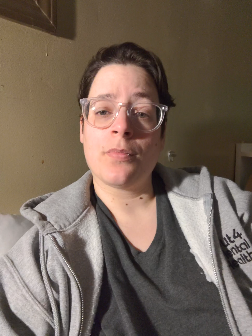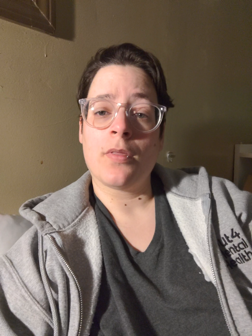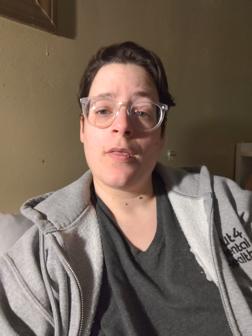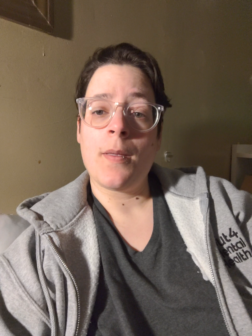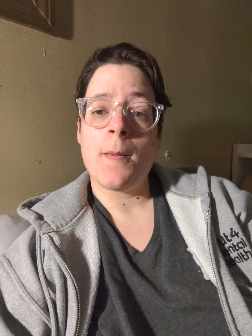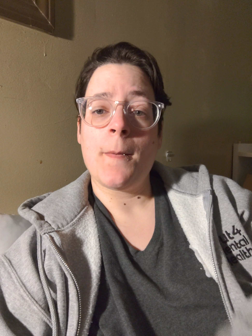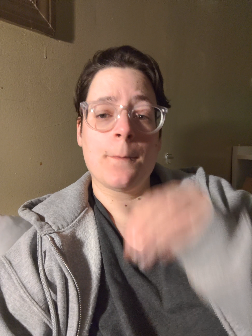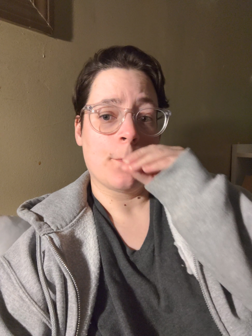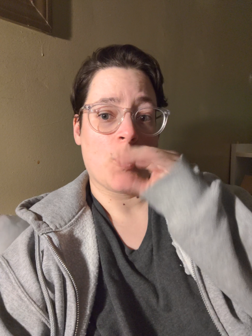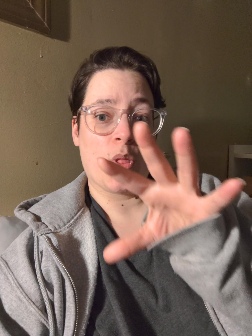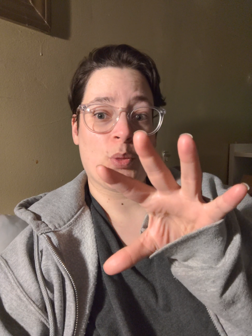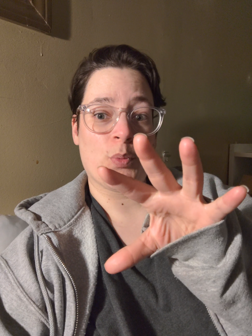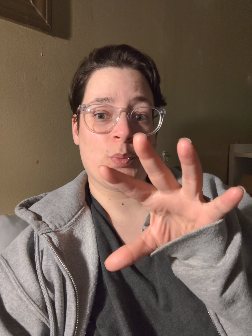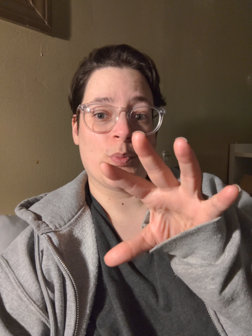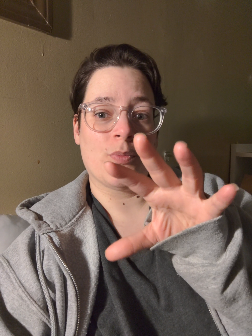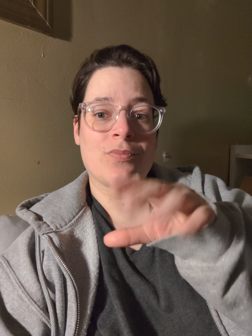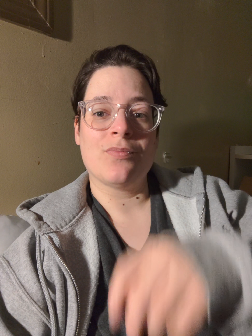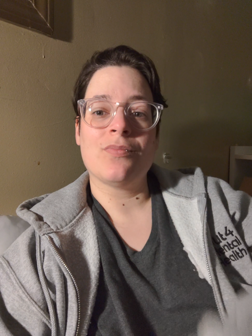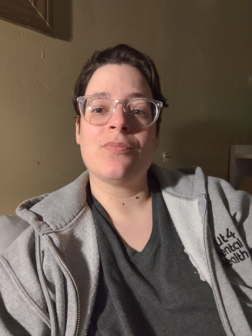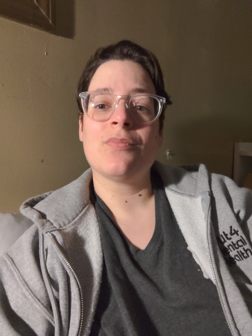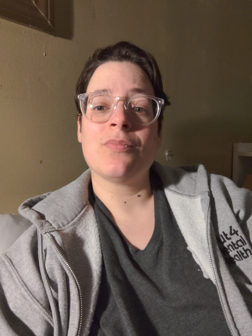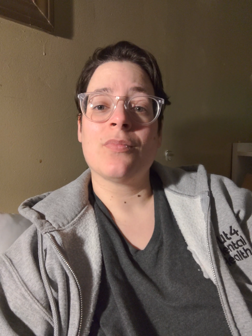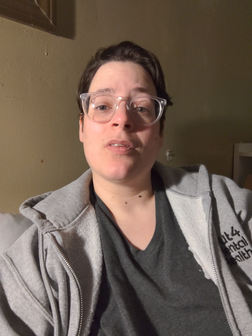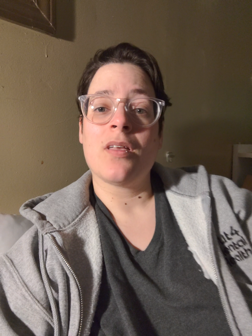blow